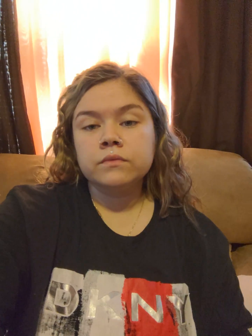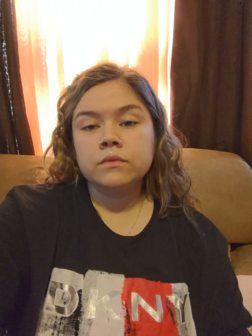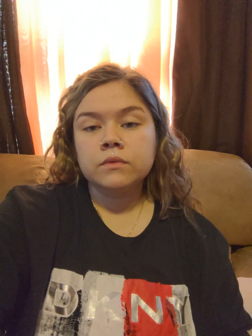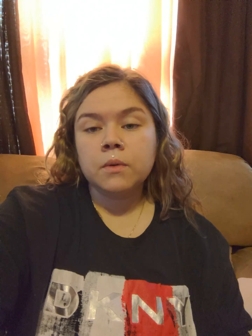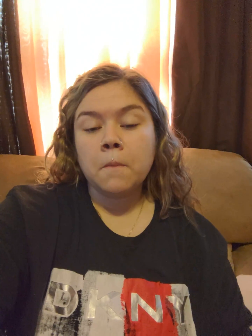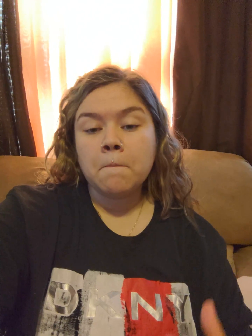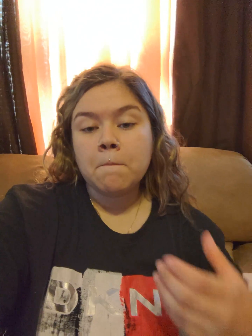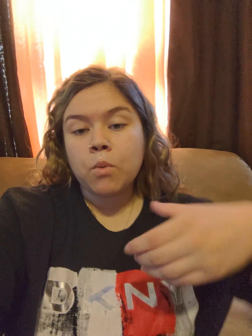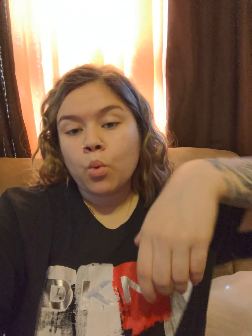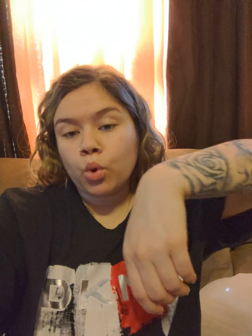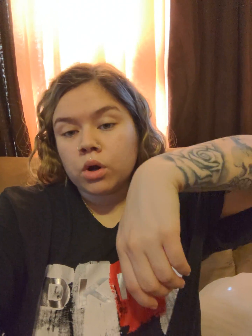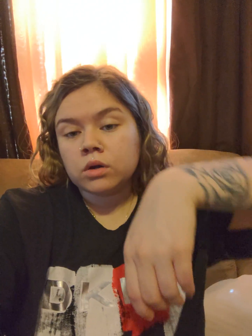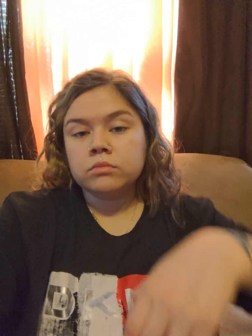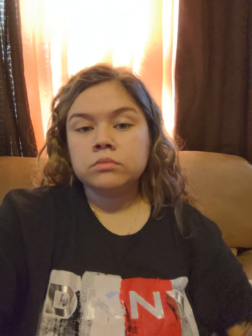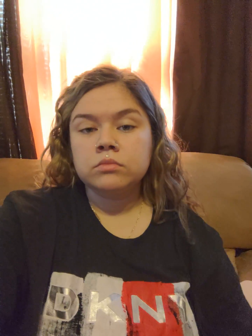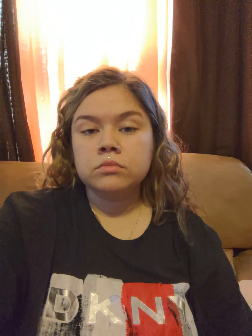pour